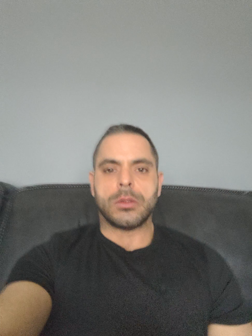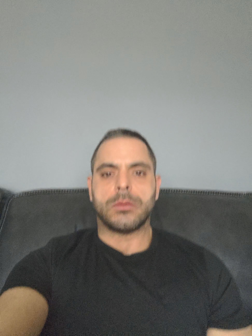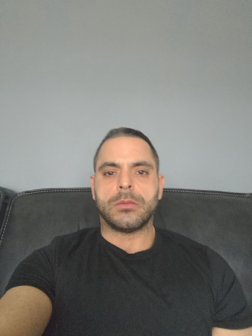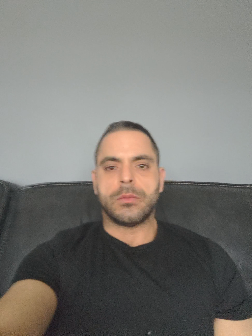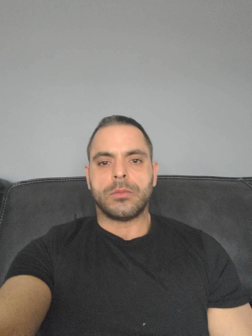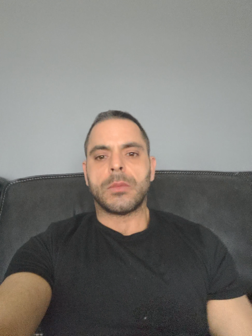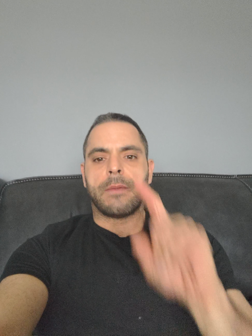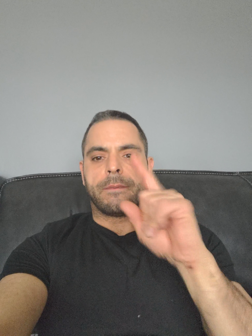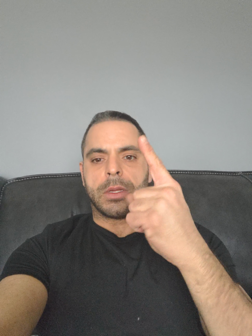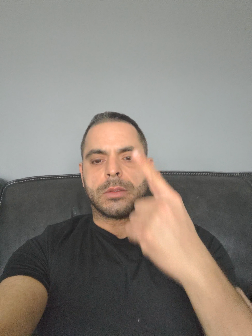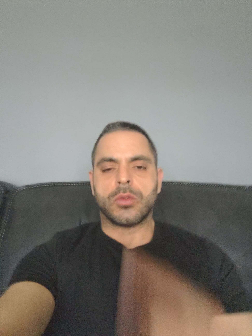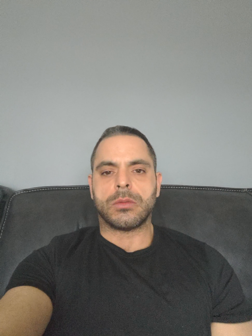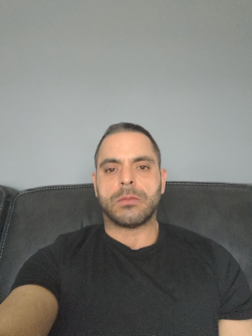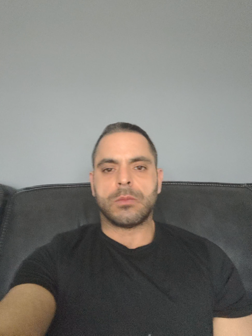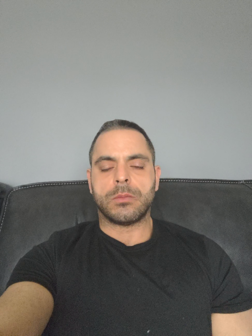first